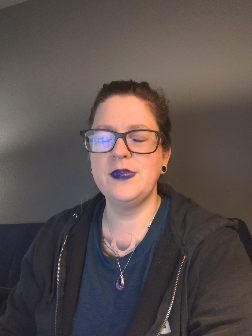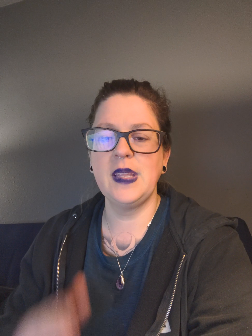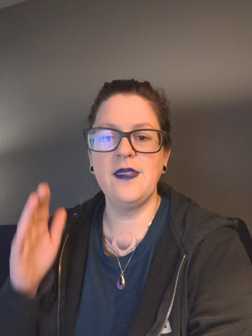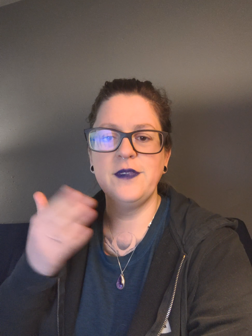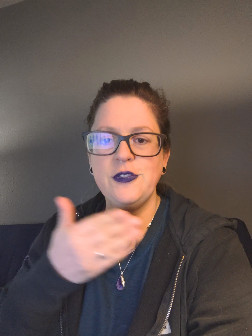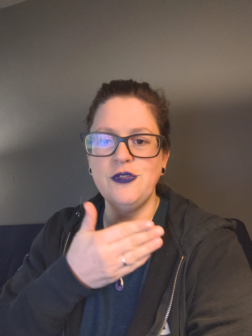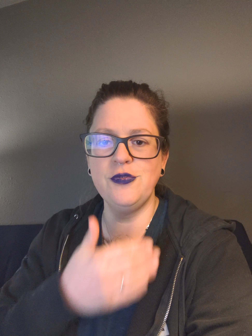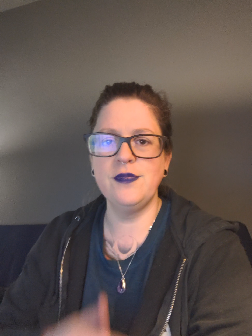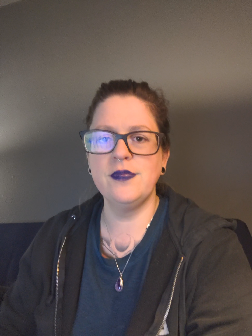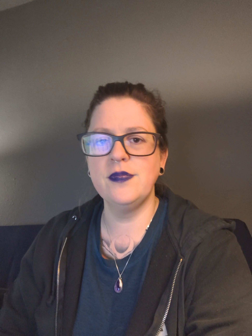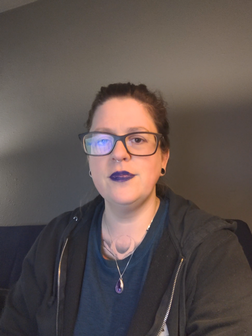fish